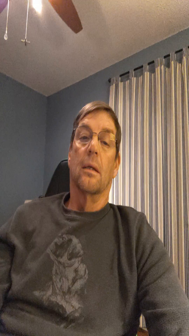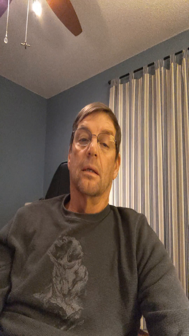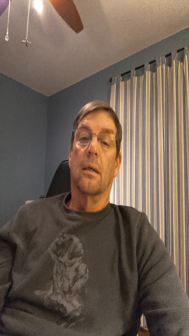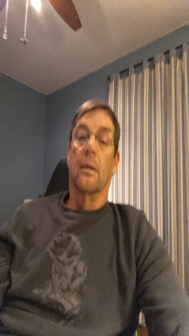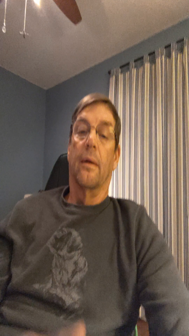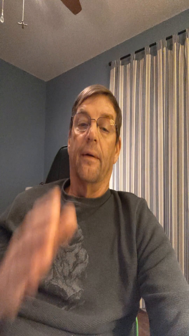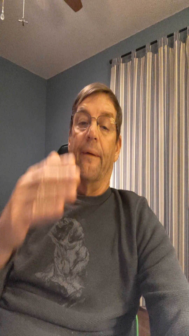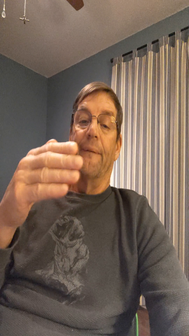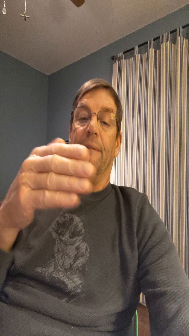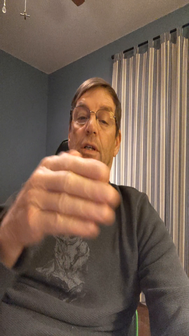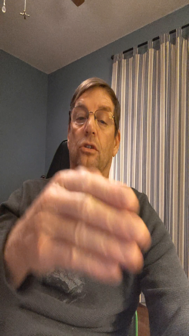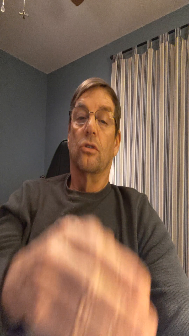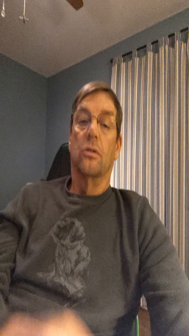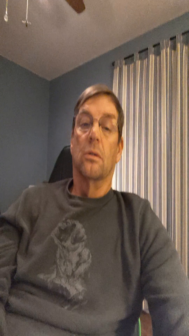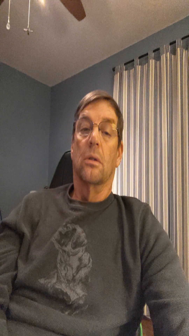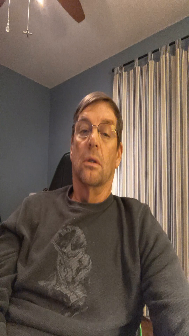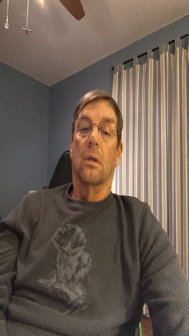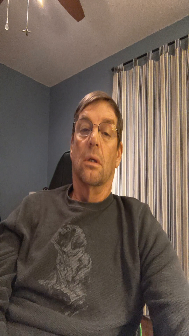fish